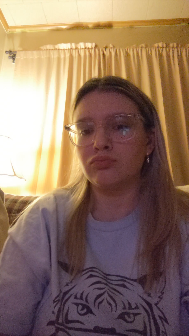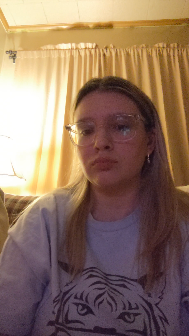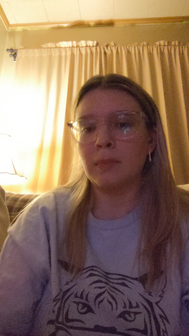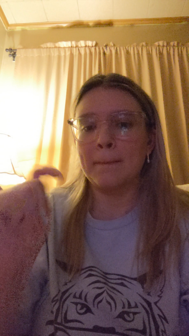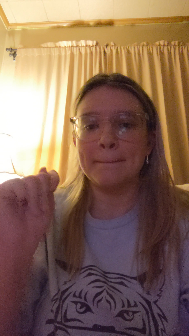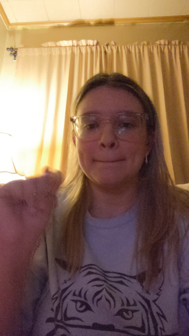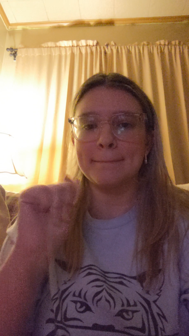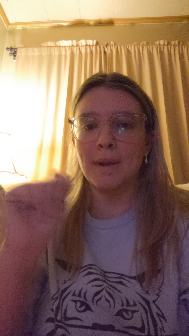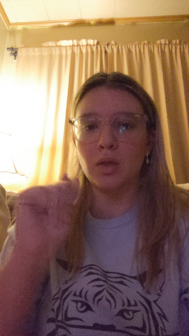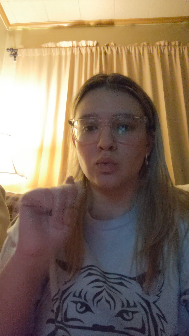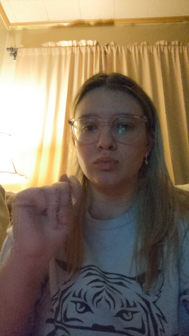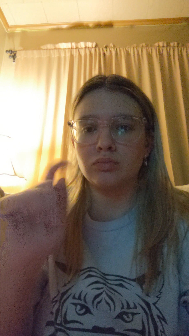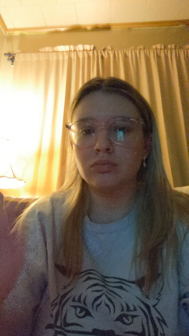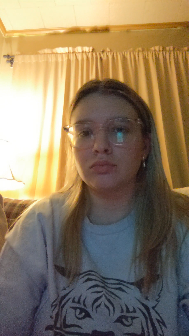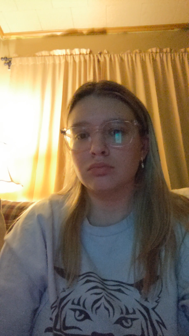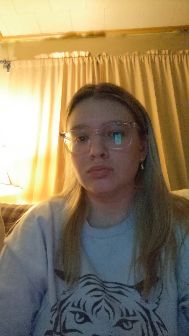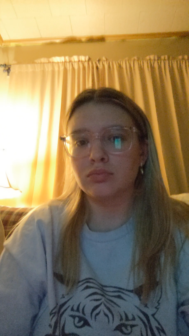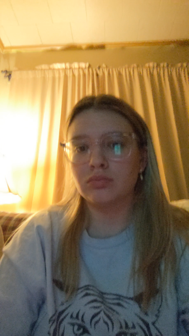bathroom